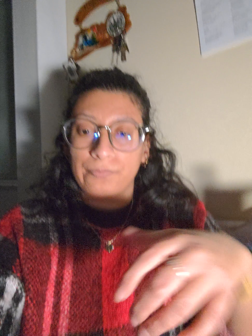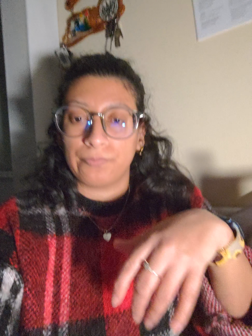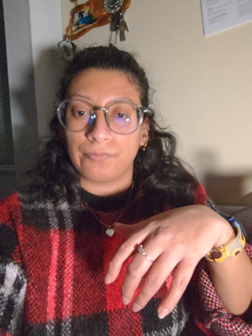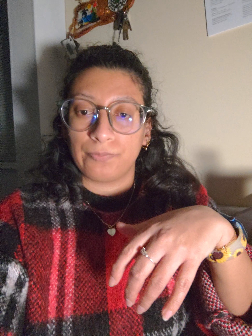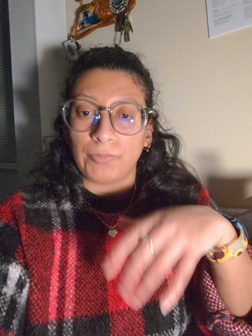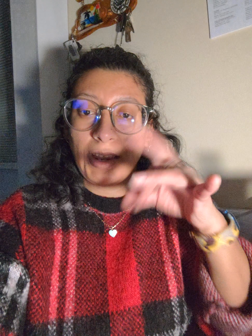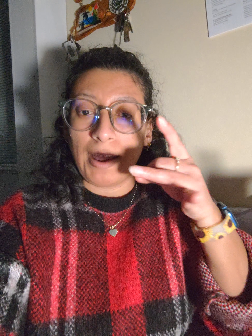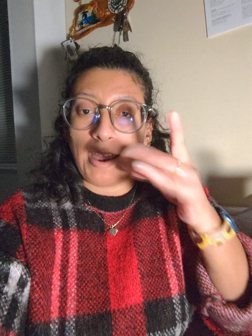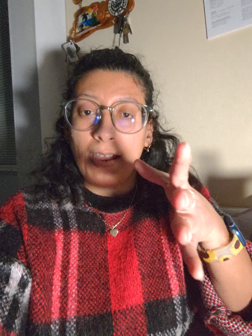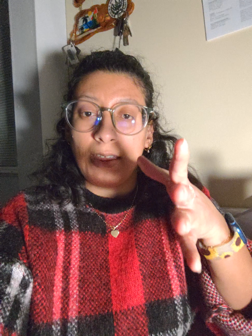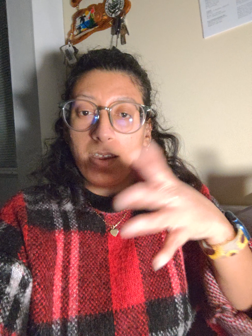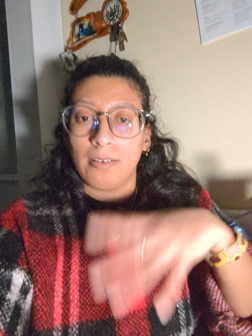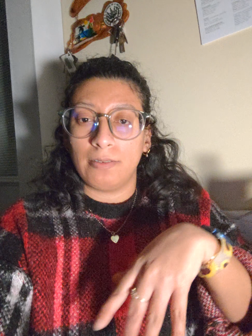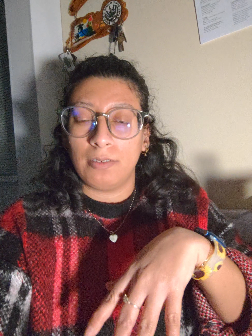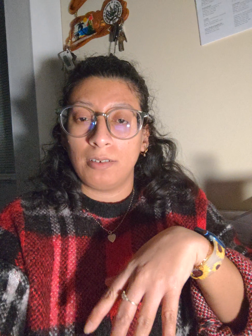hate